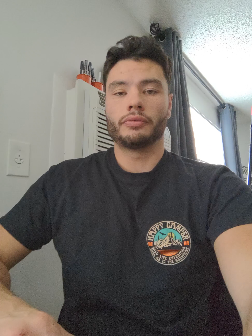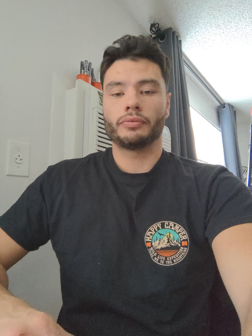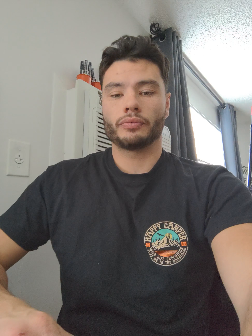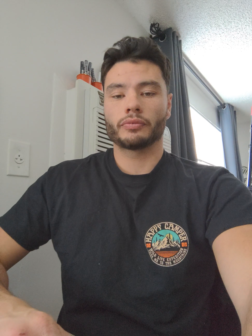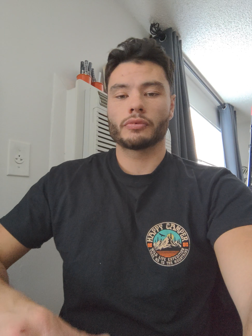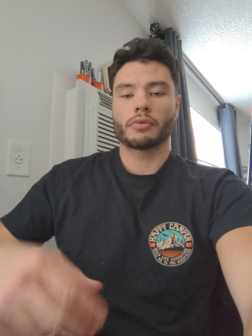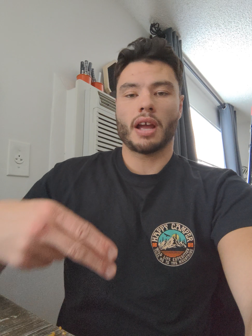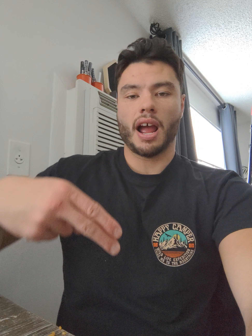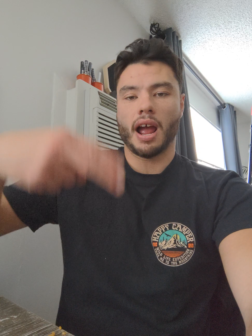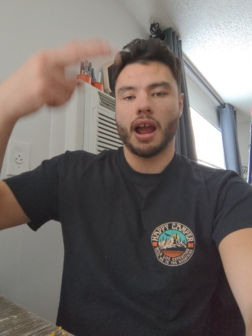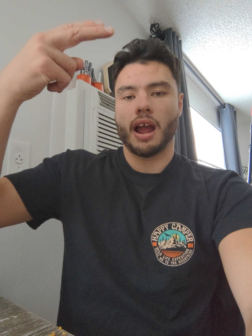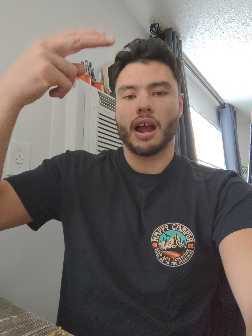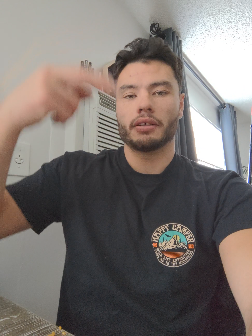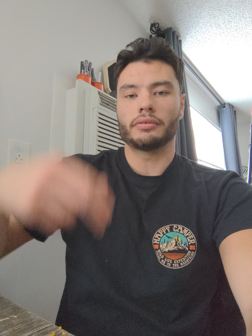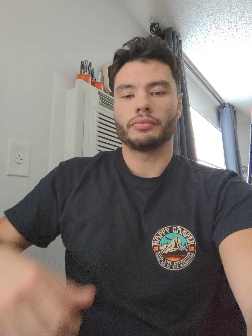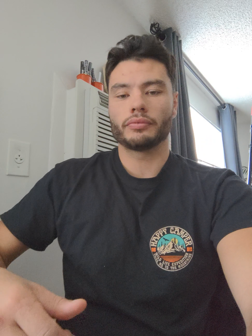high